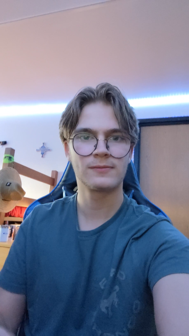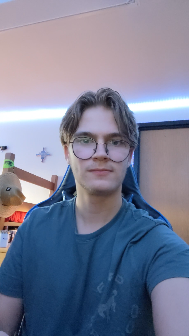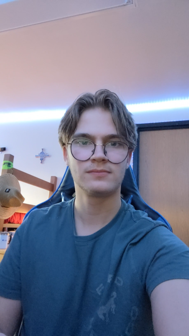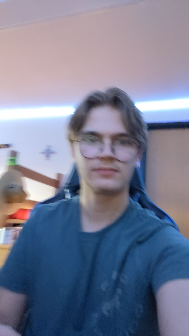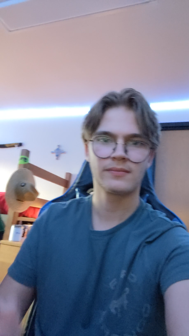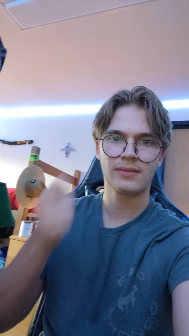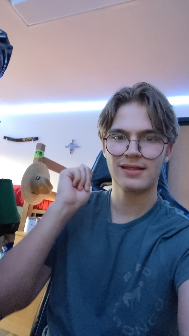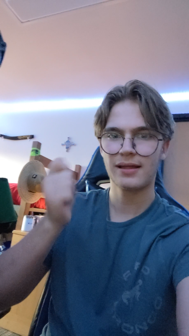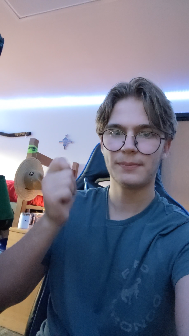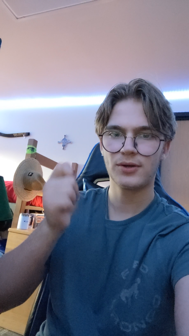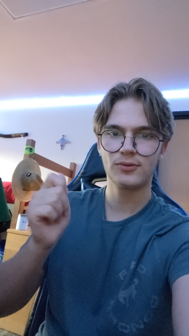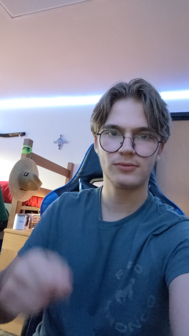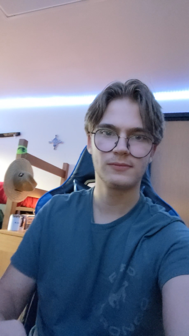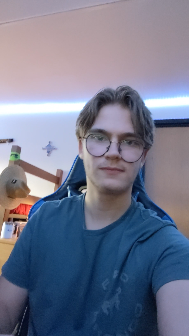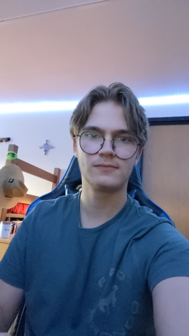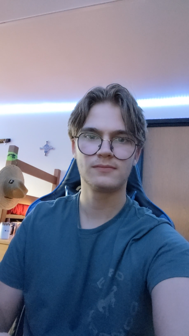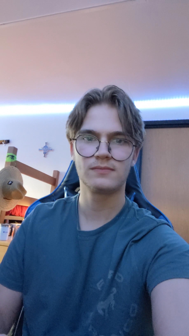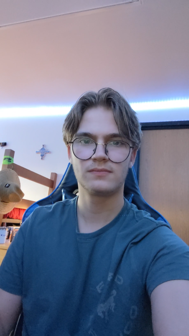hammer